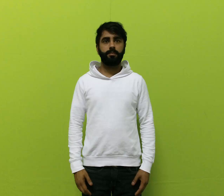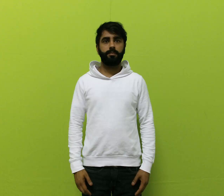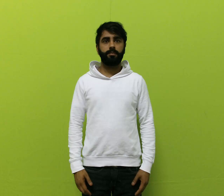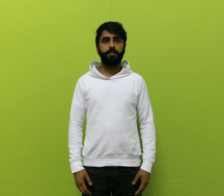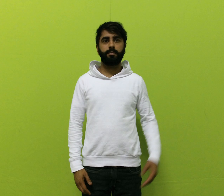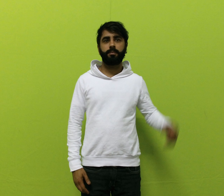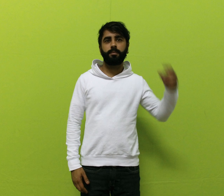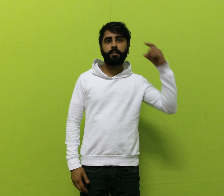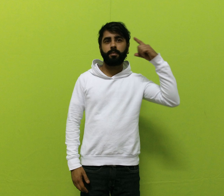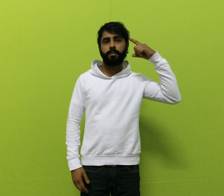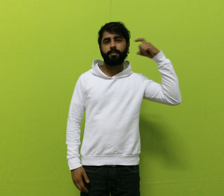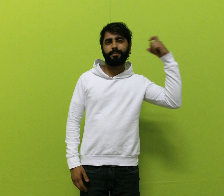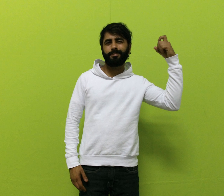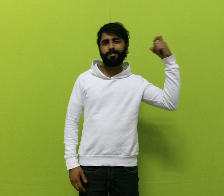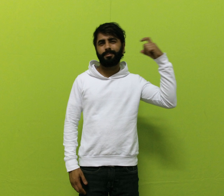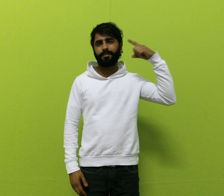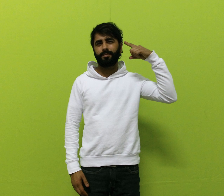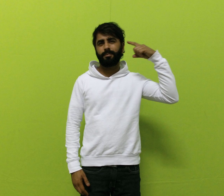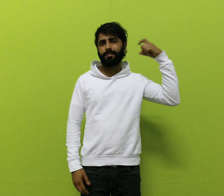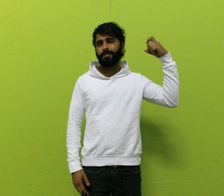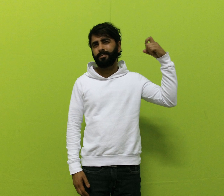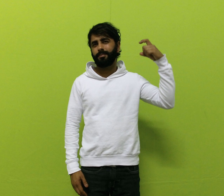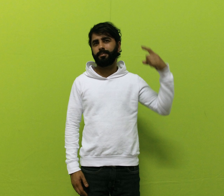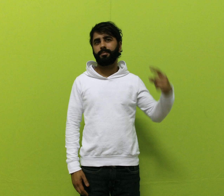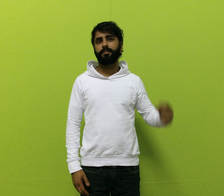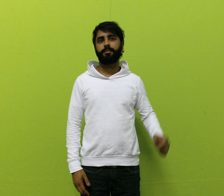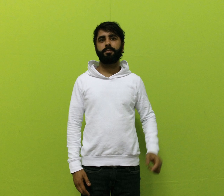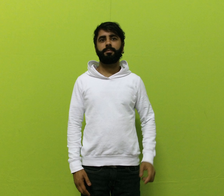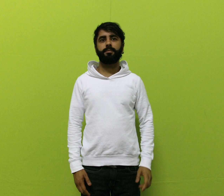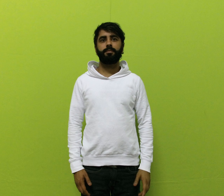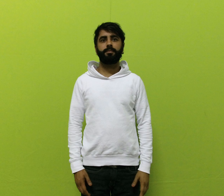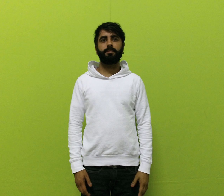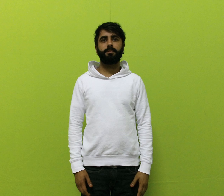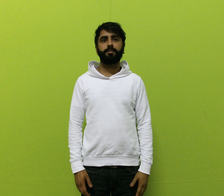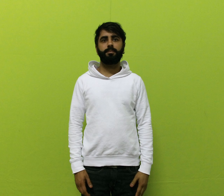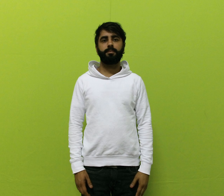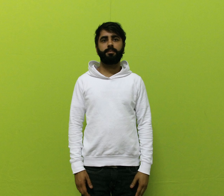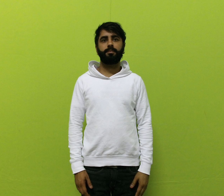barulho